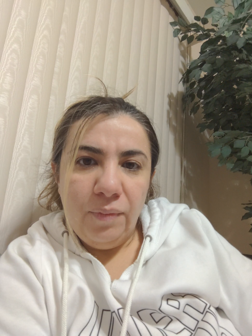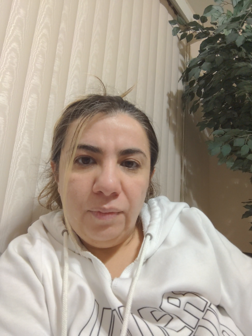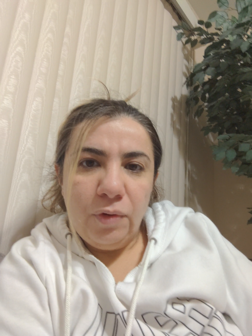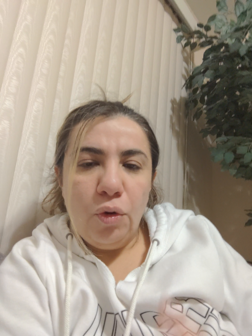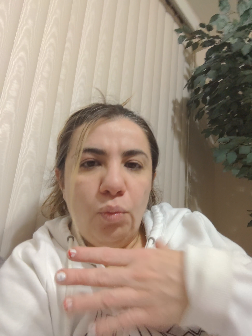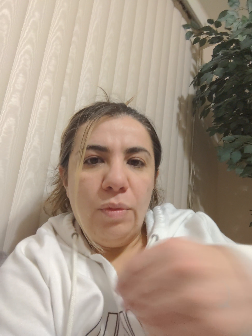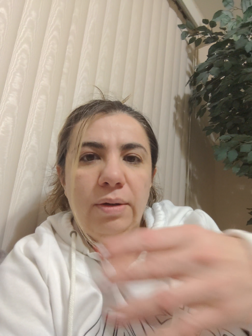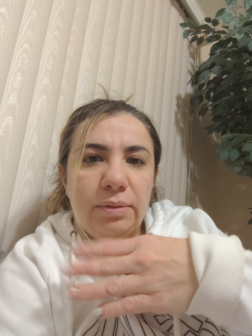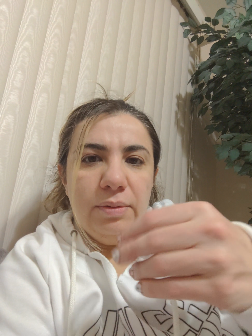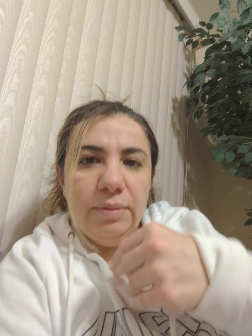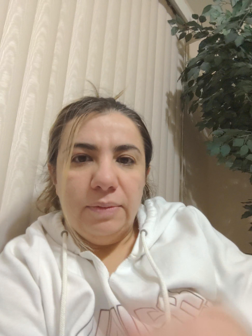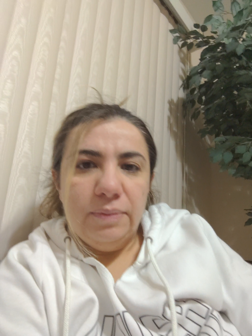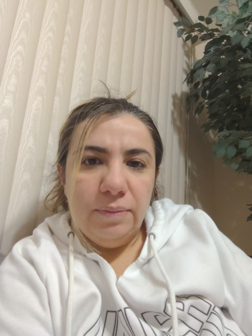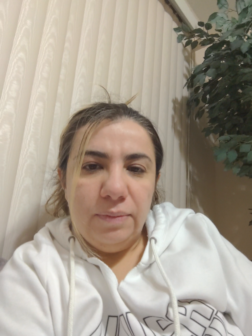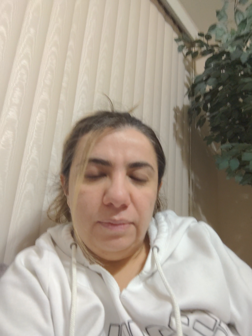white